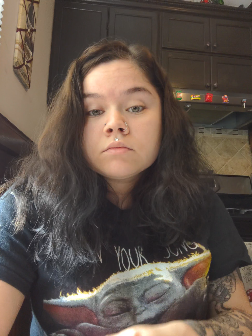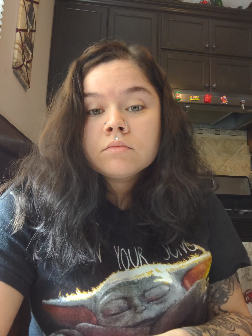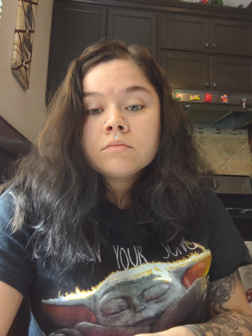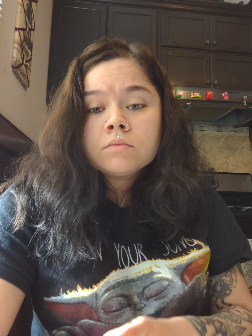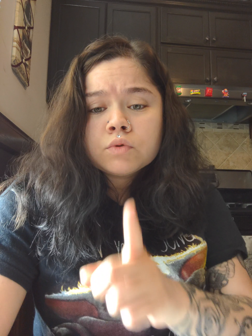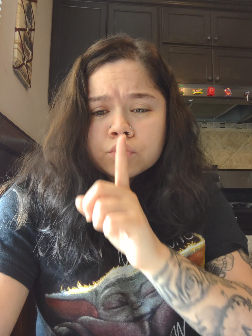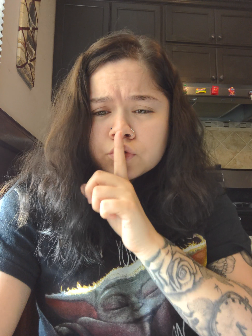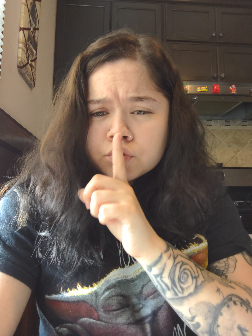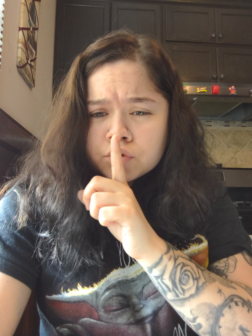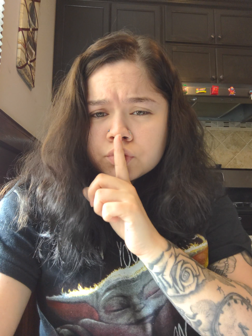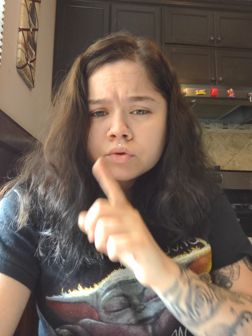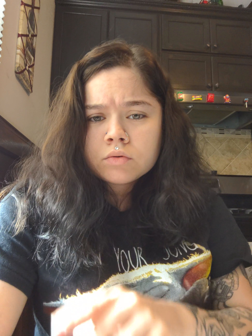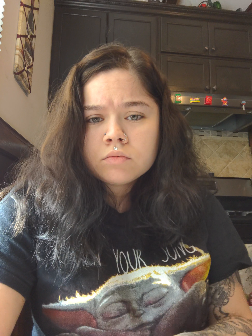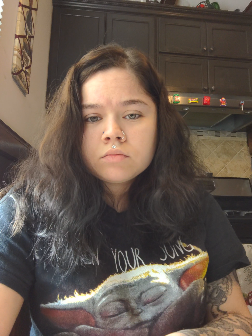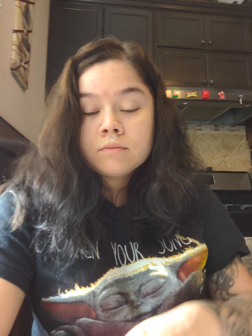shhh